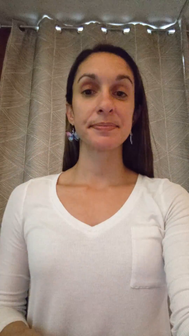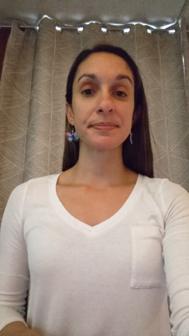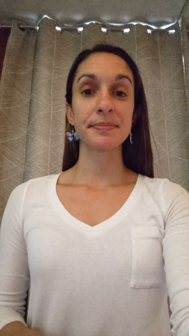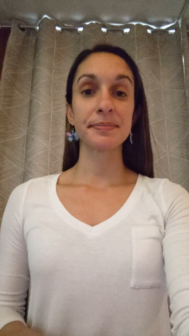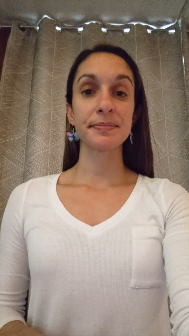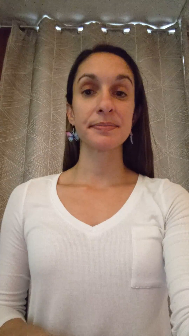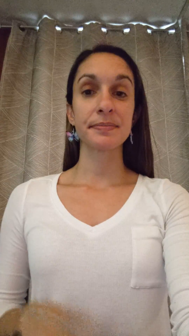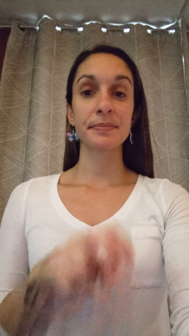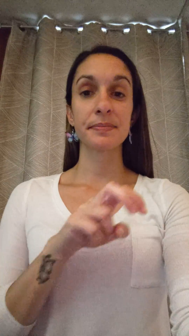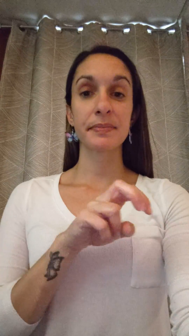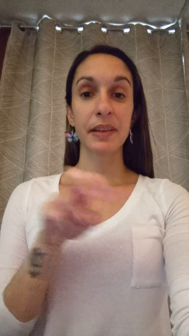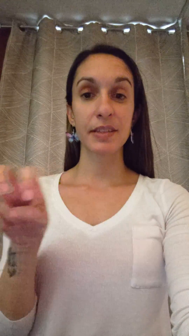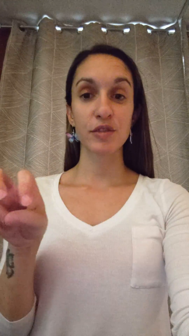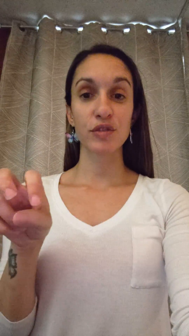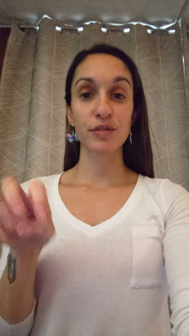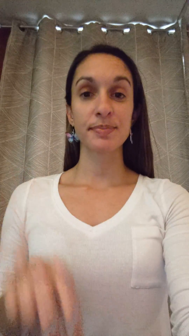porch